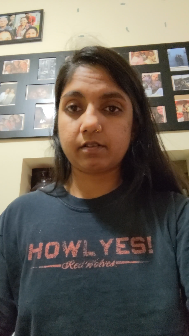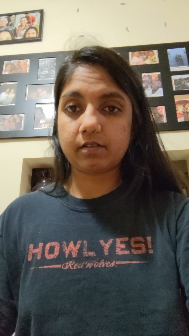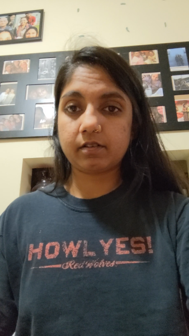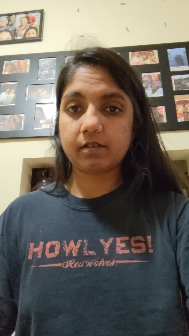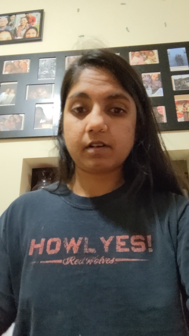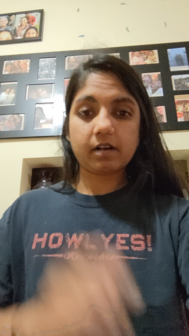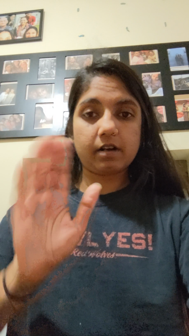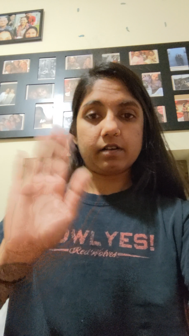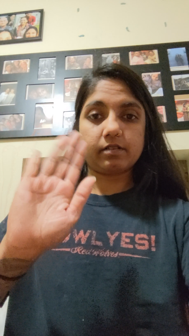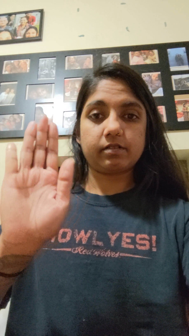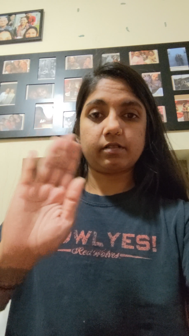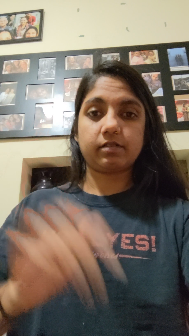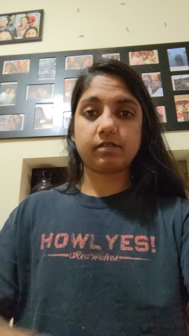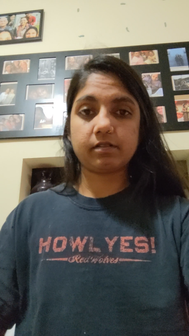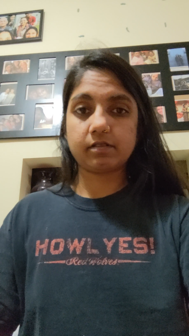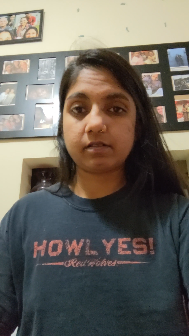hi